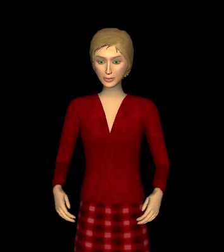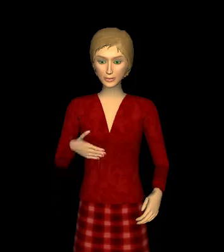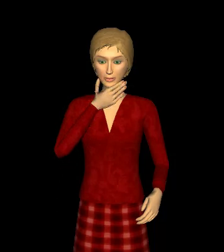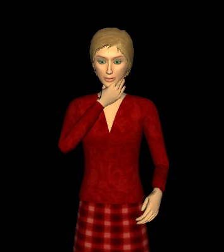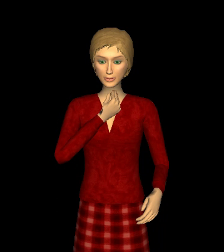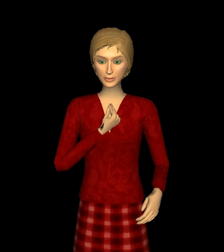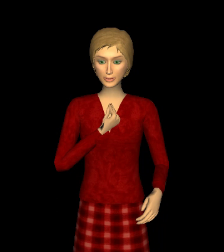جميل